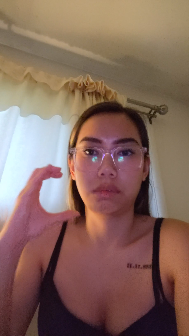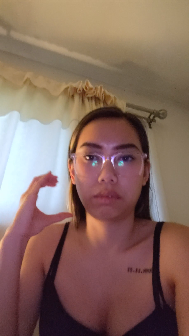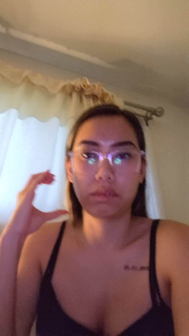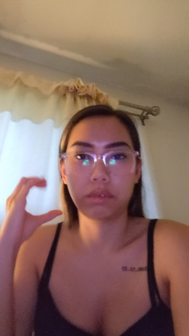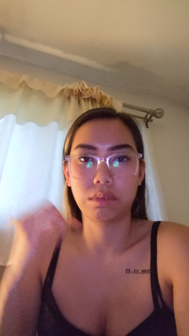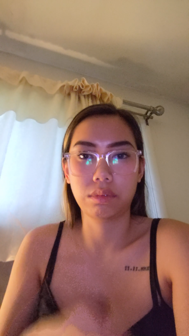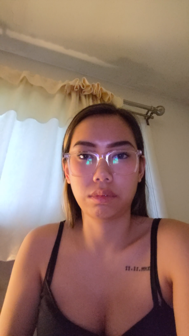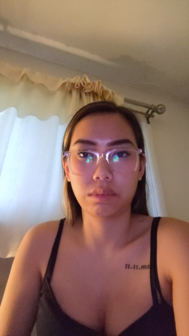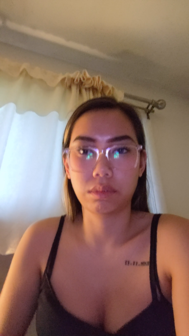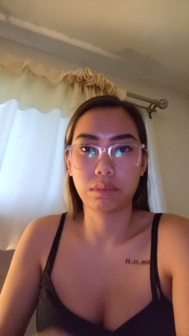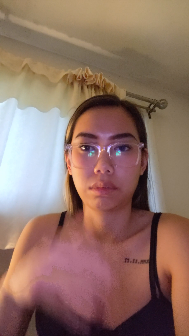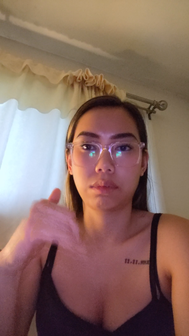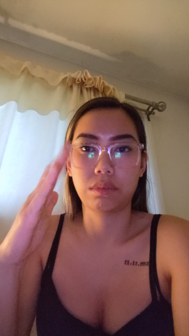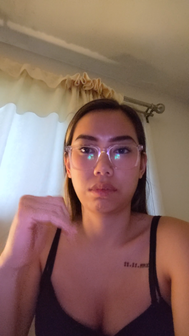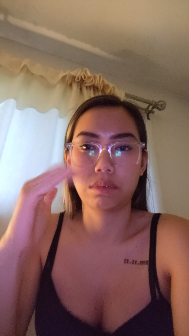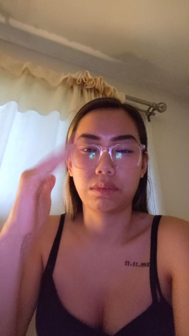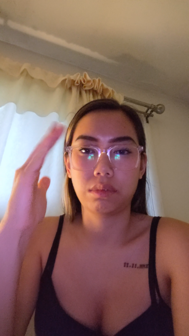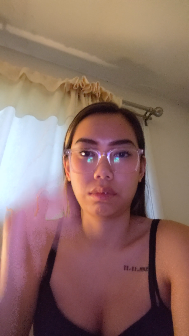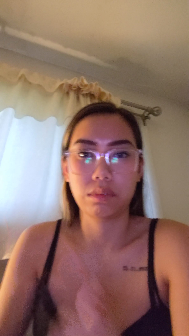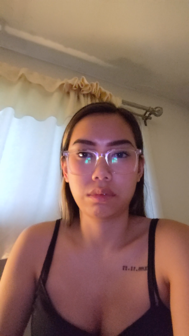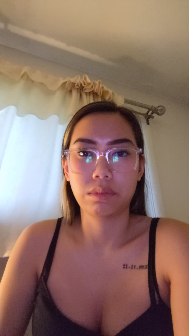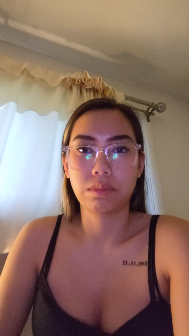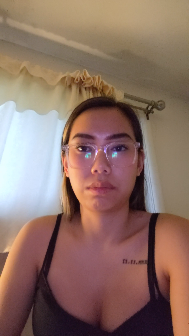build